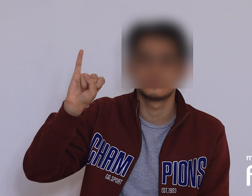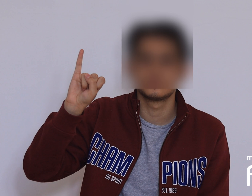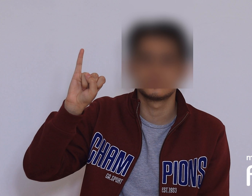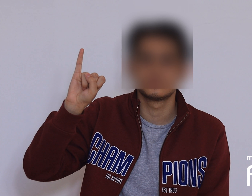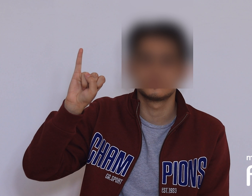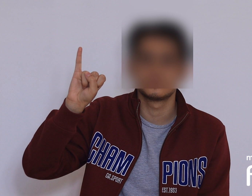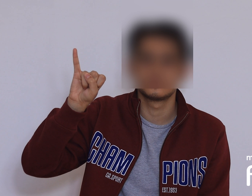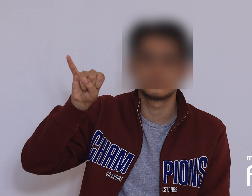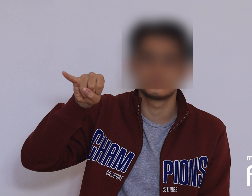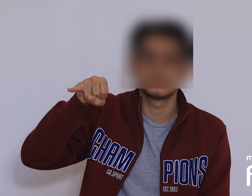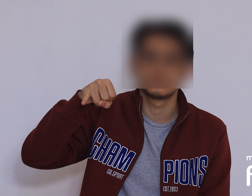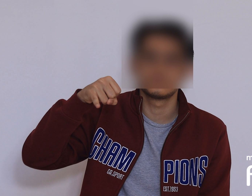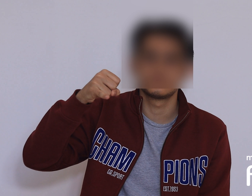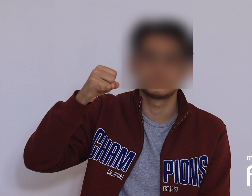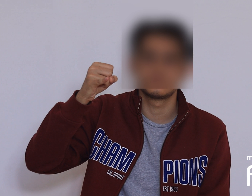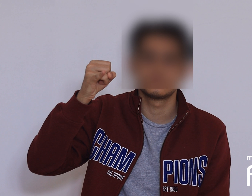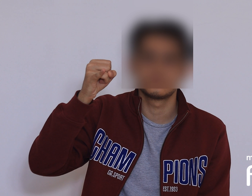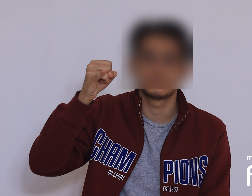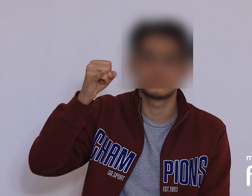ج